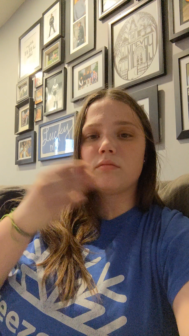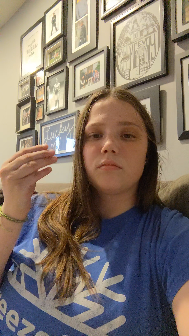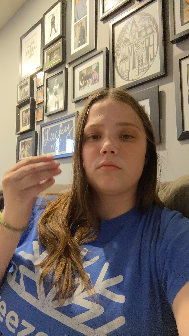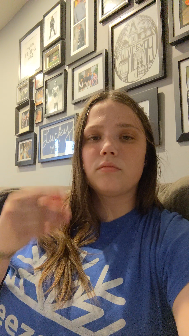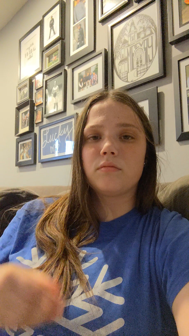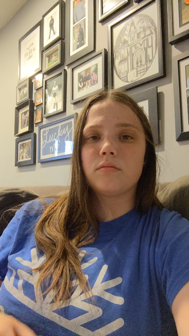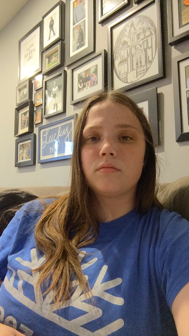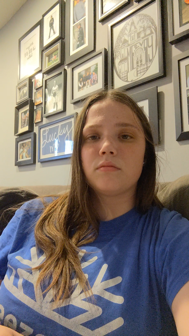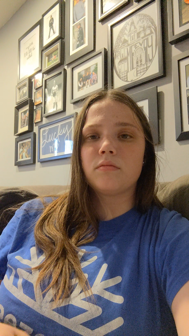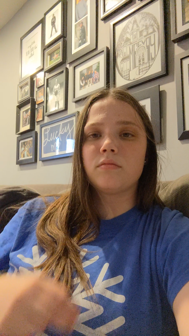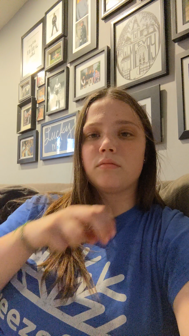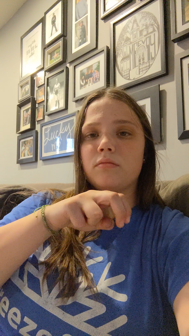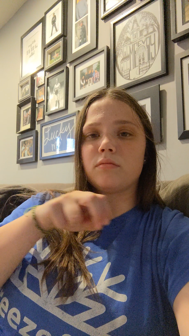bench